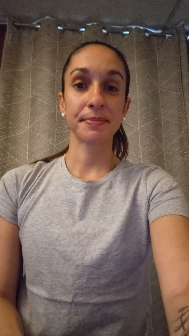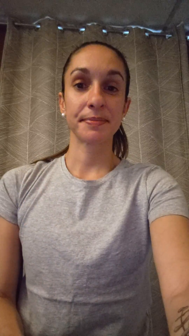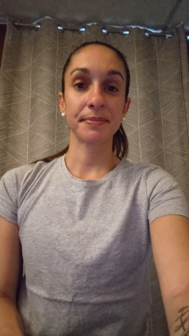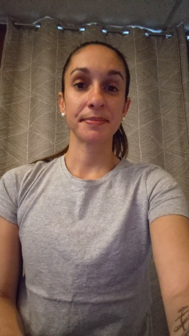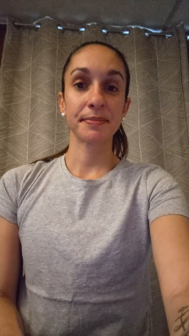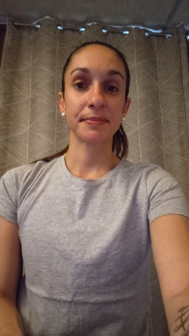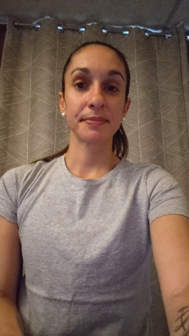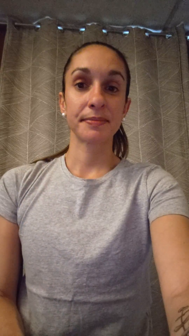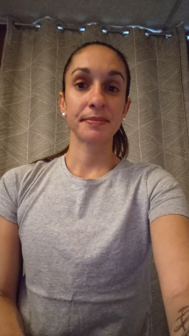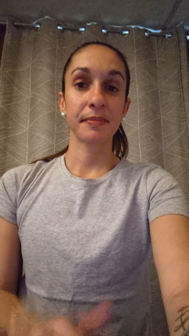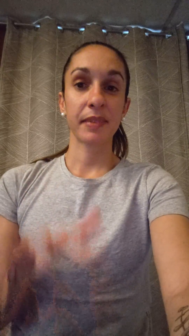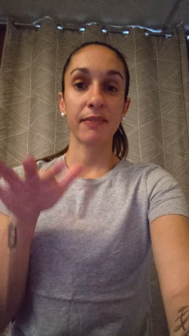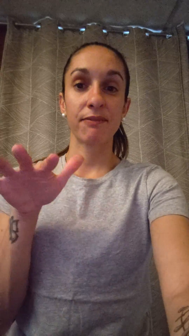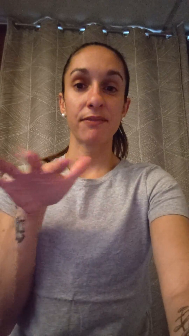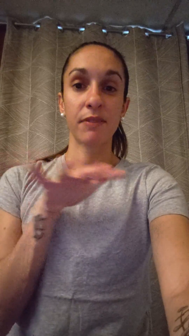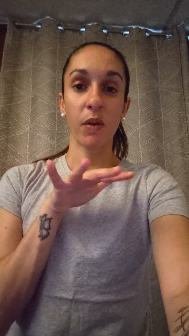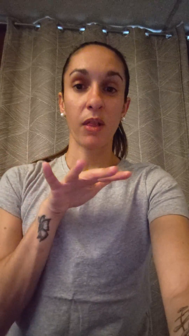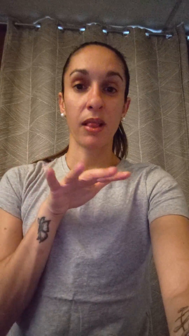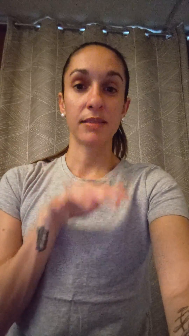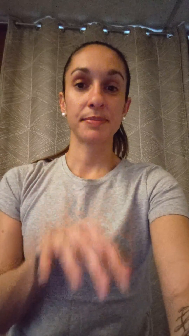full